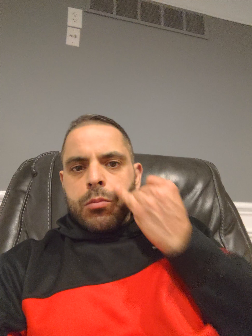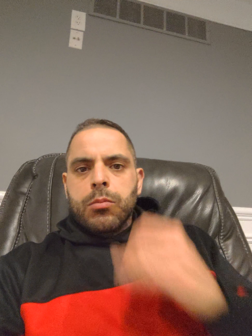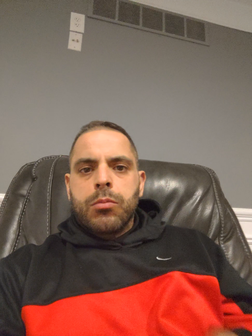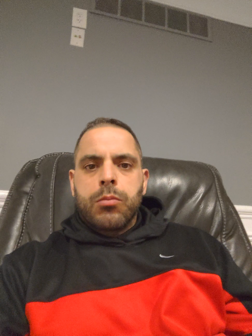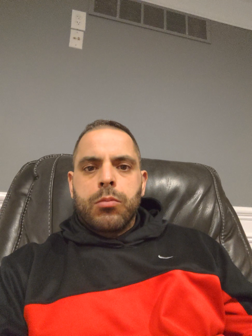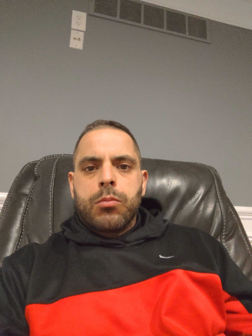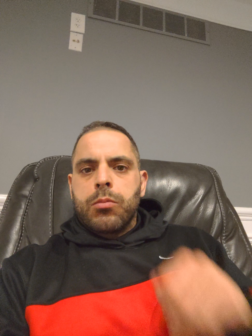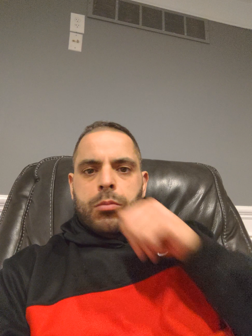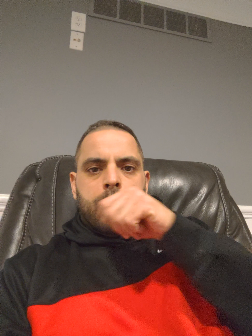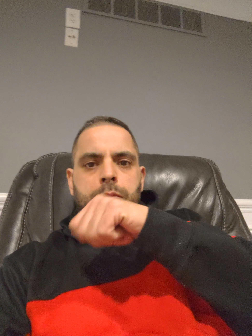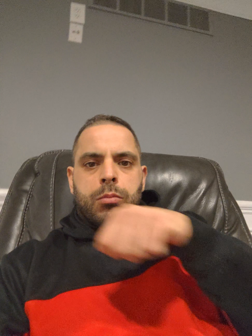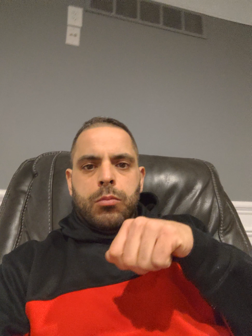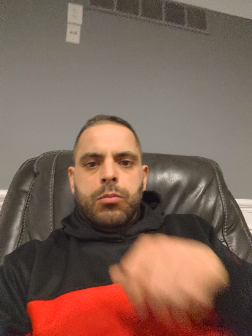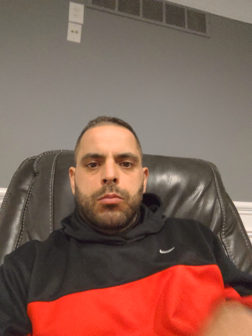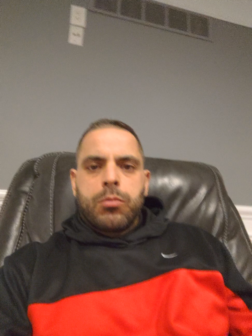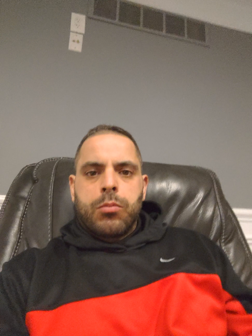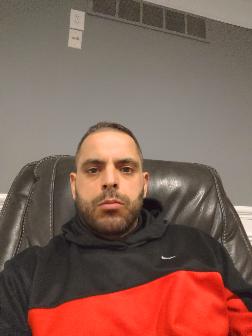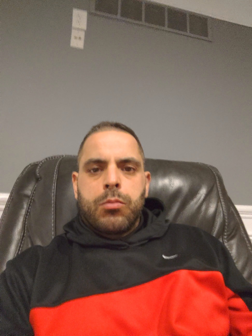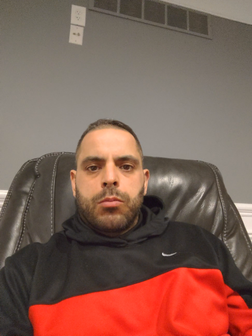toothbrush